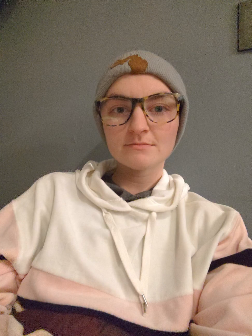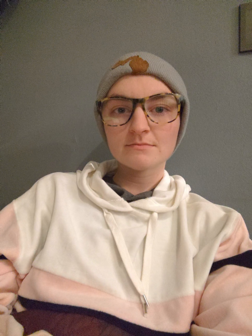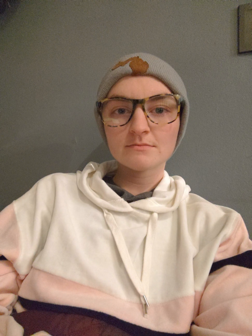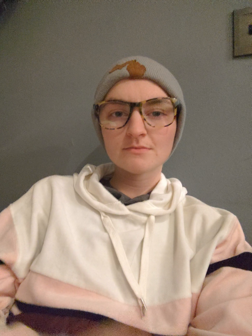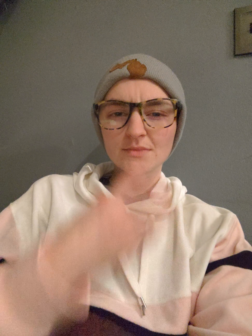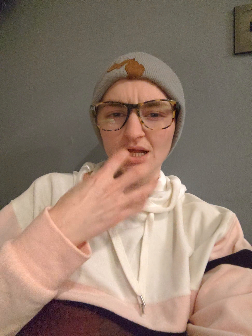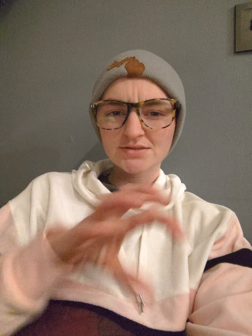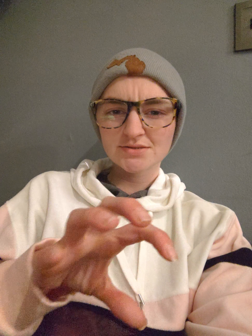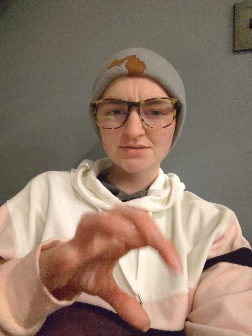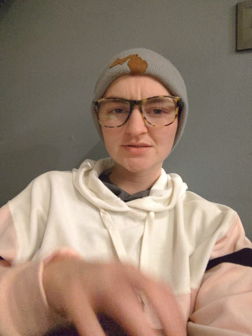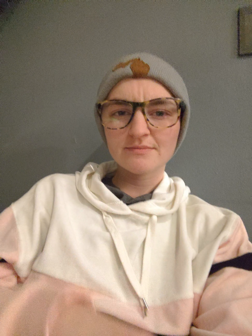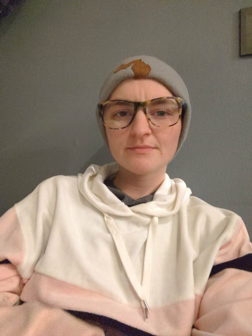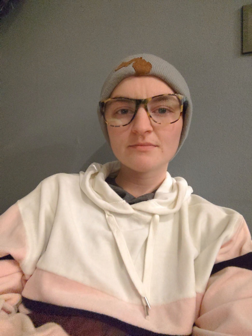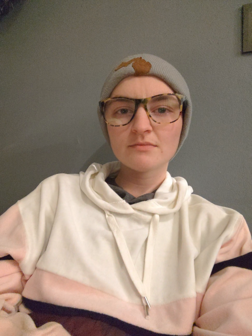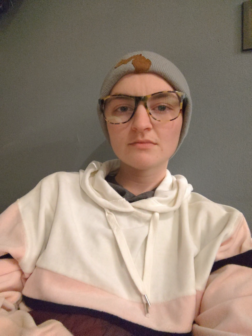hot